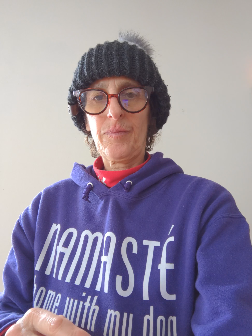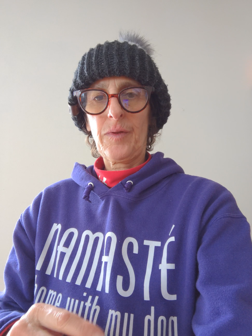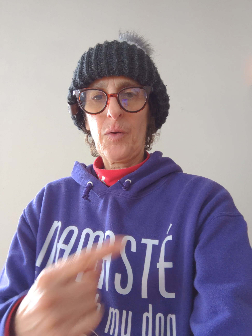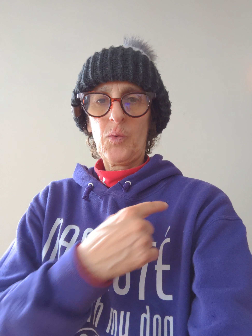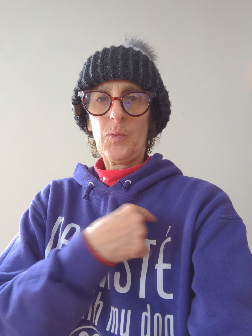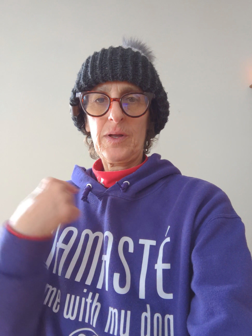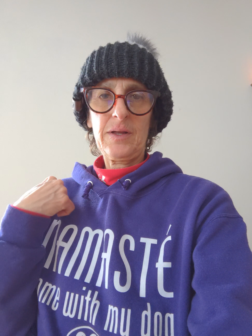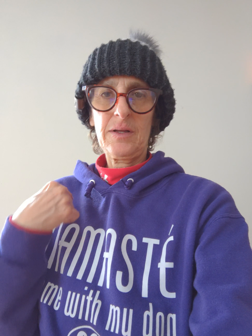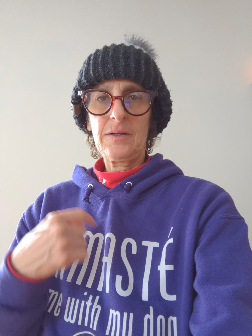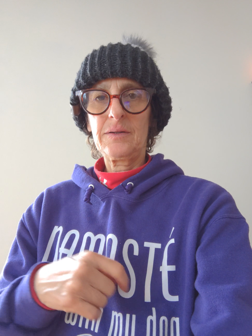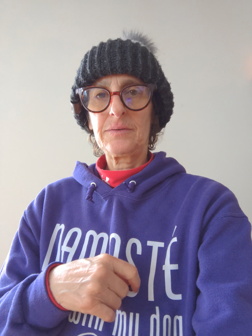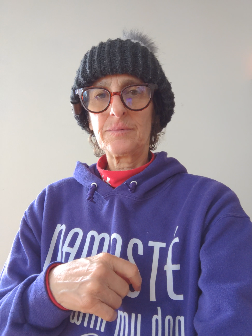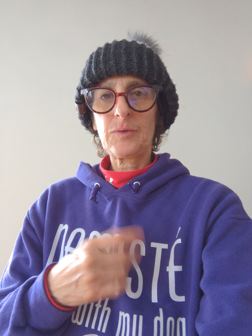we